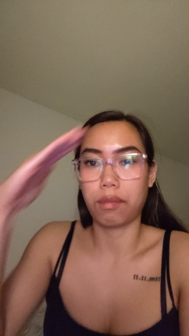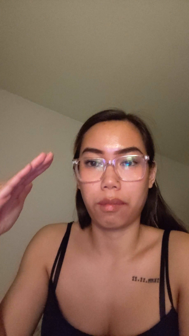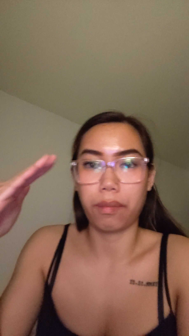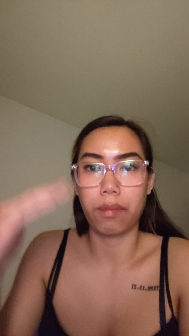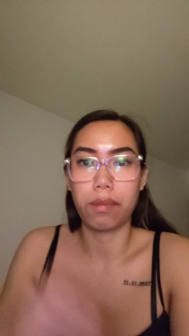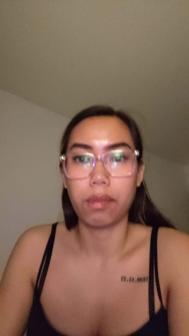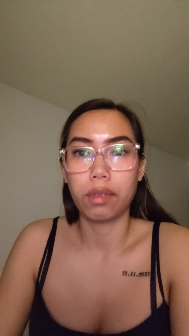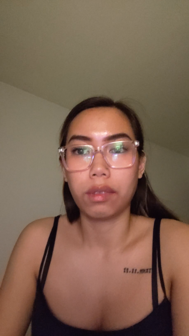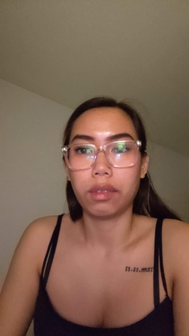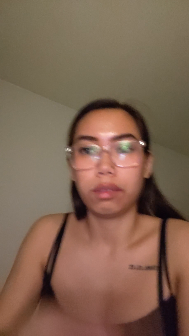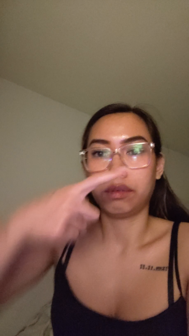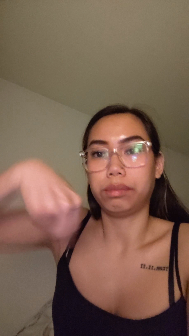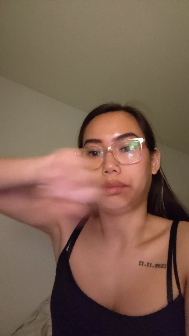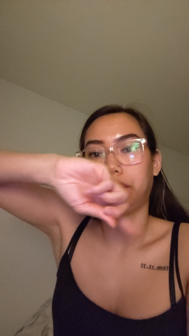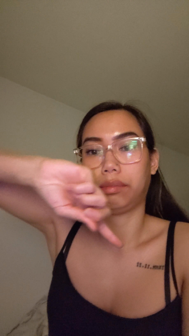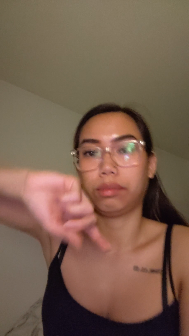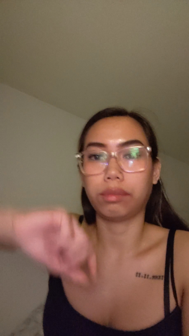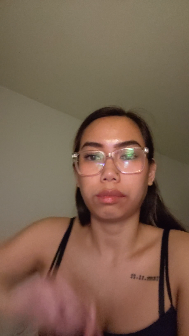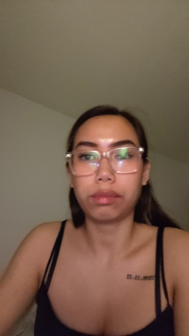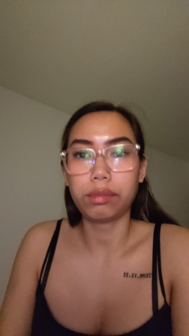around